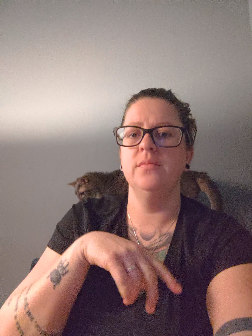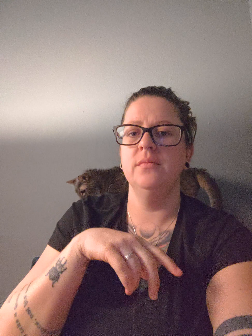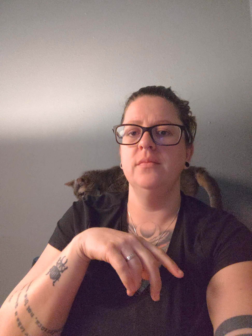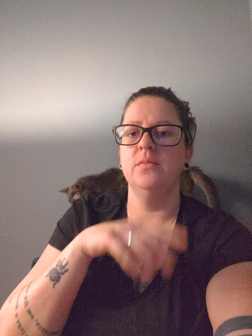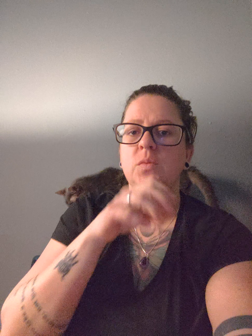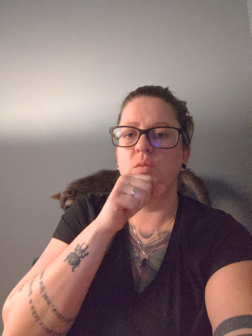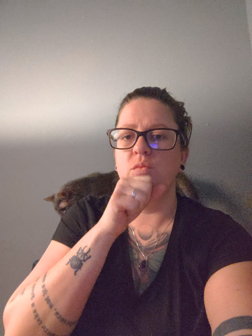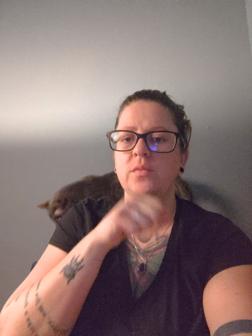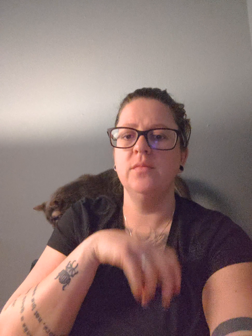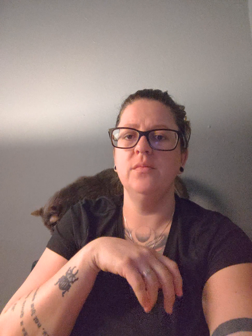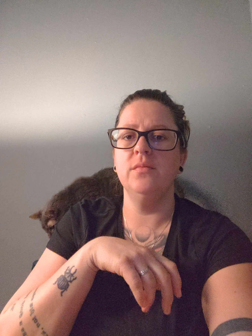orange